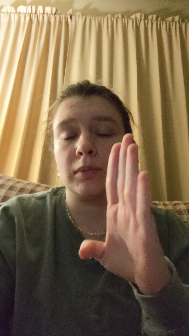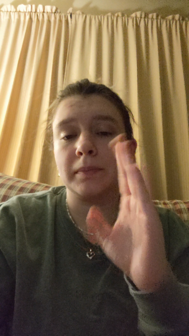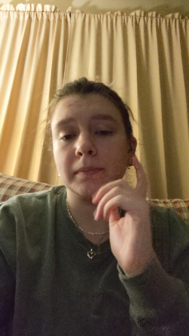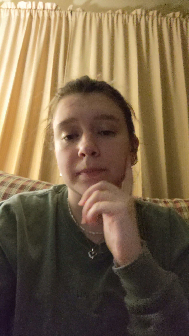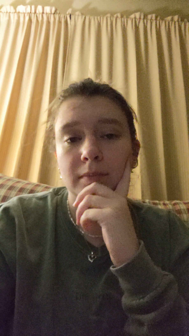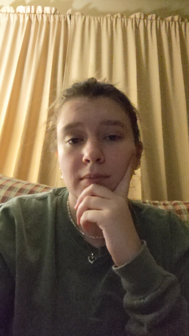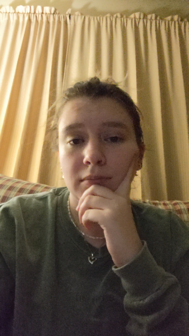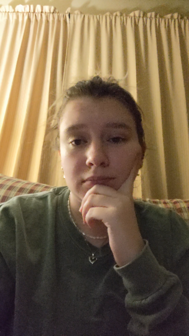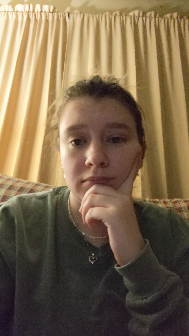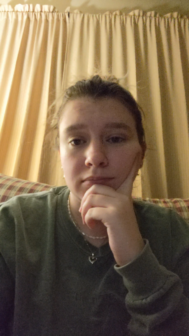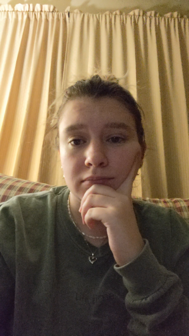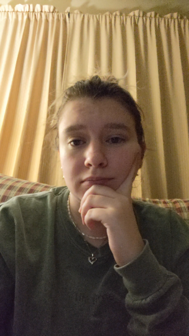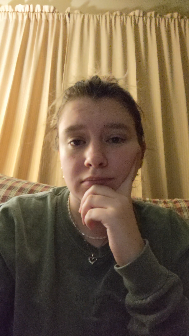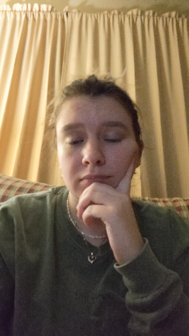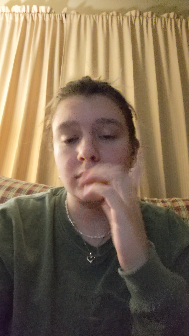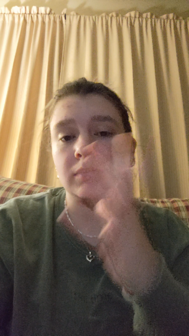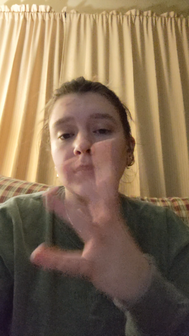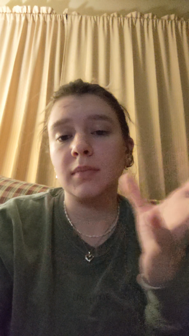much